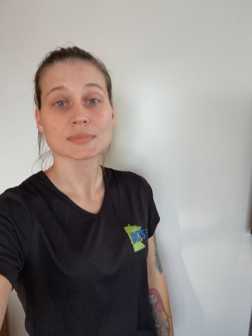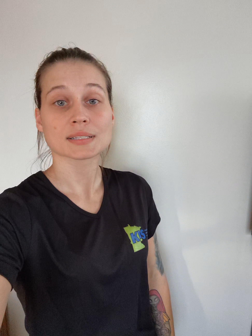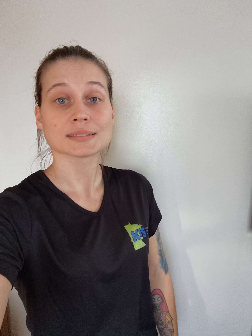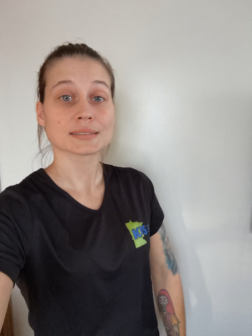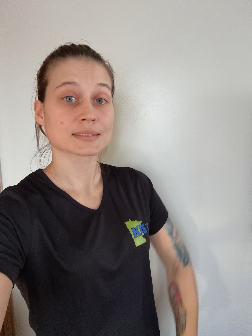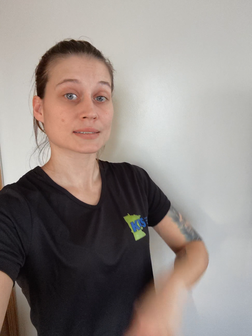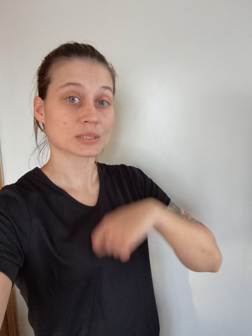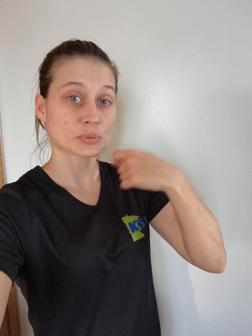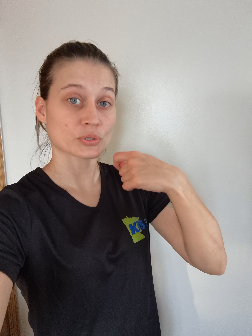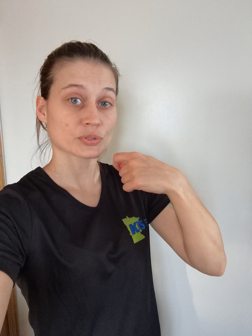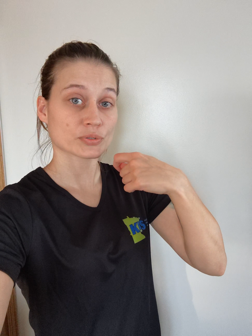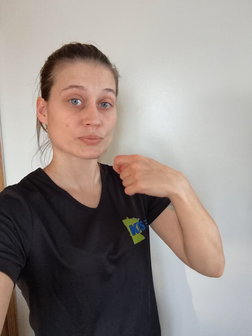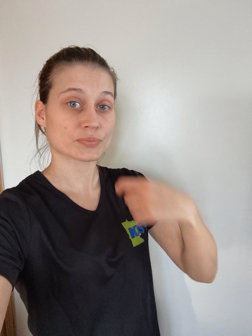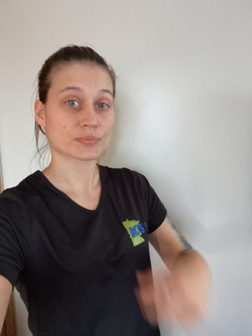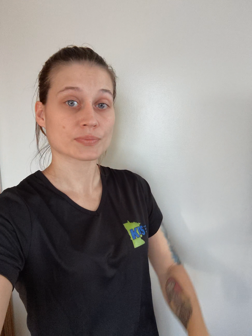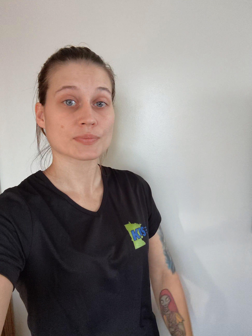zipper